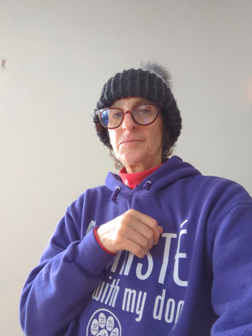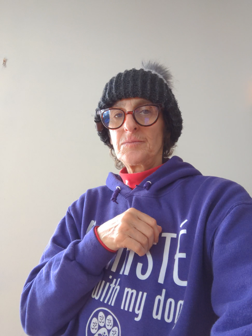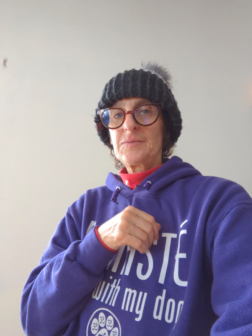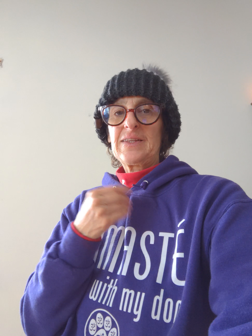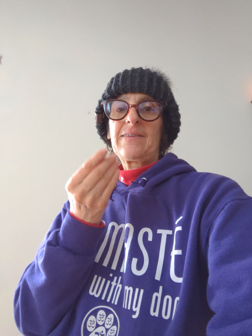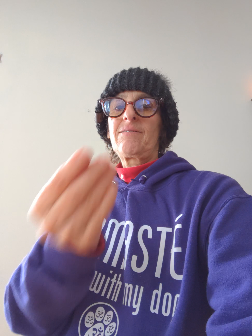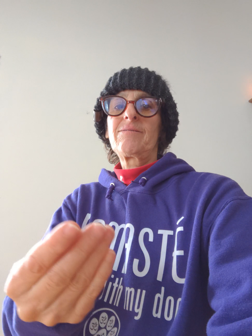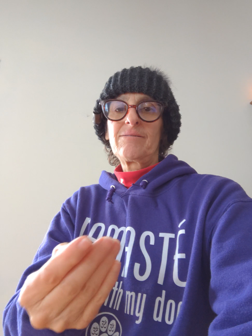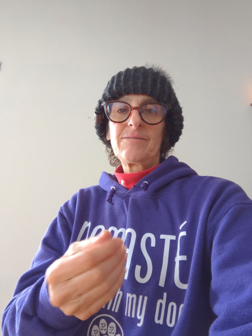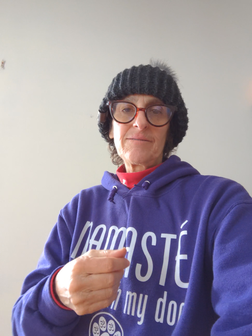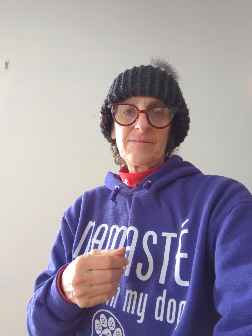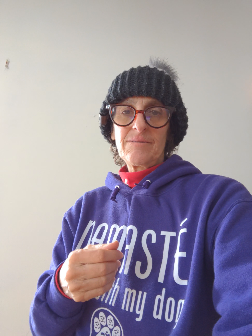give